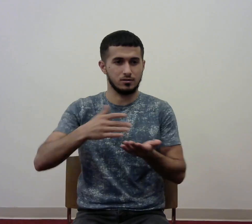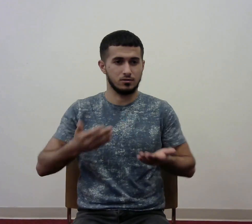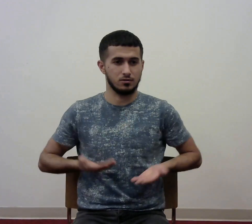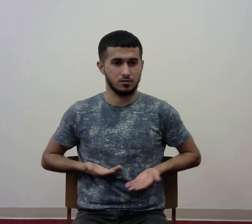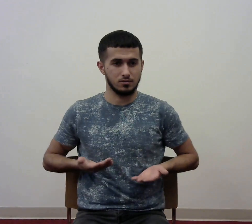yaşamaq